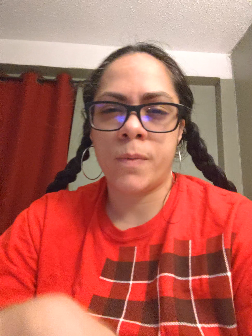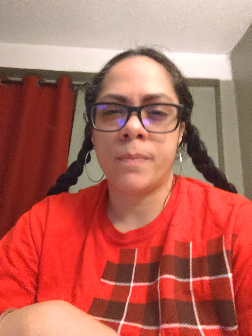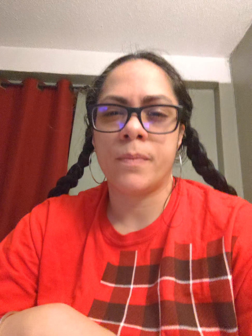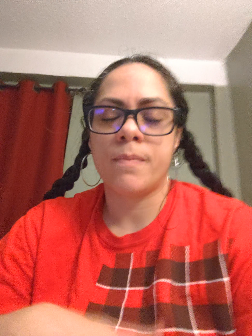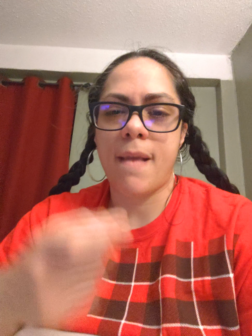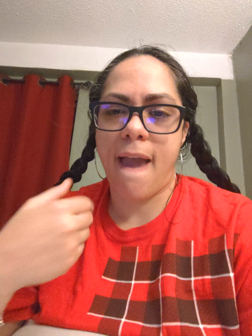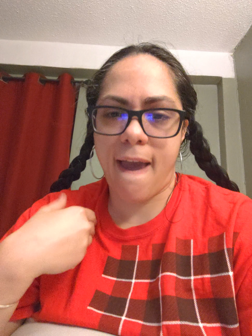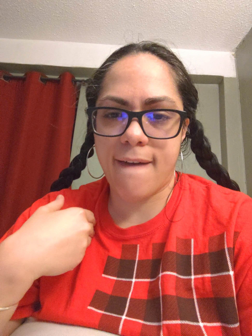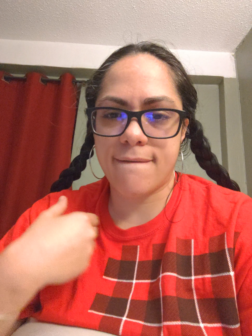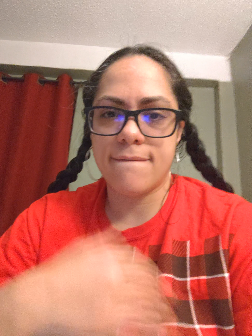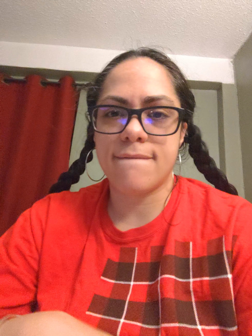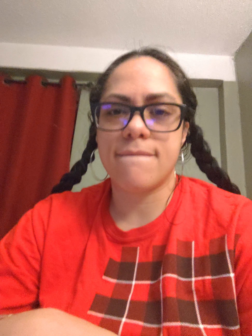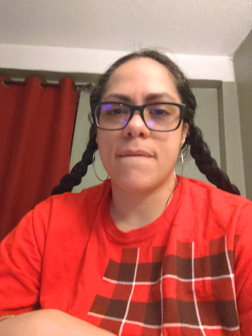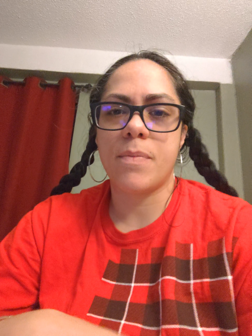have